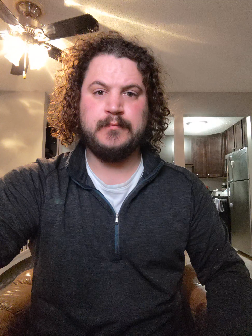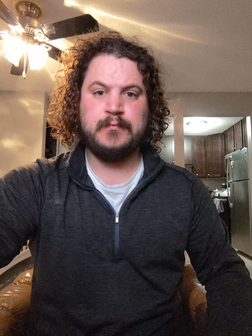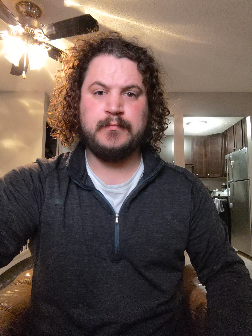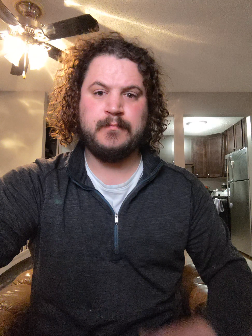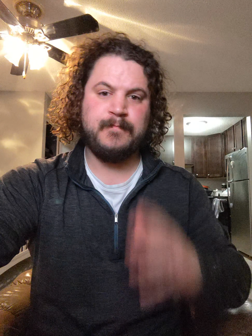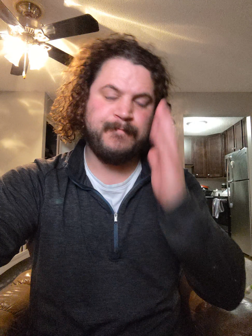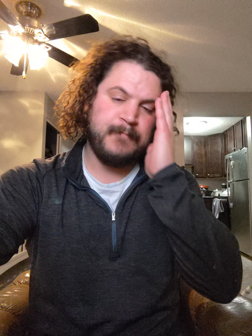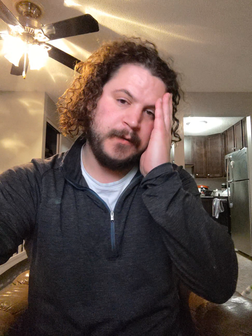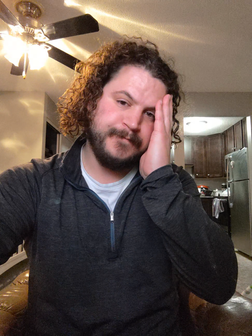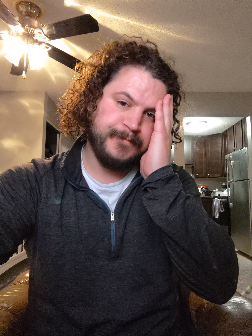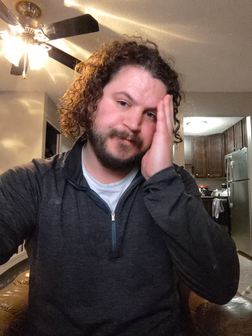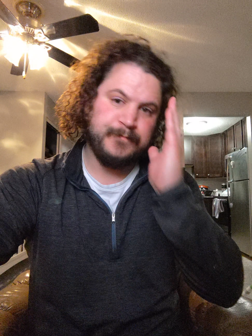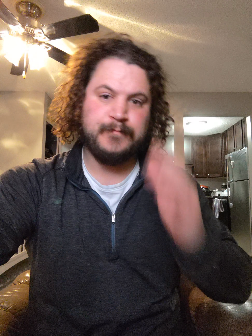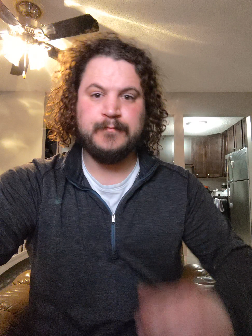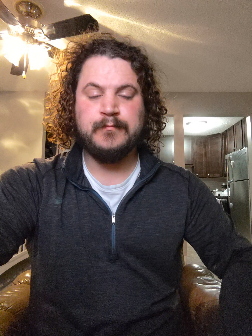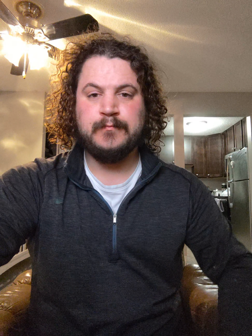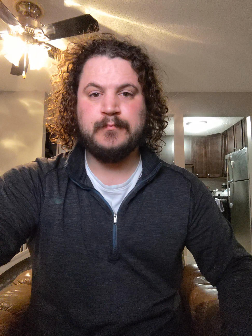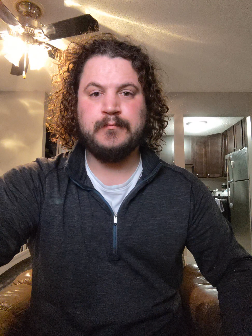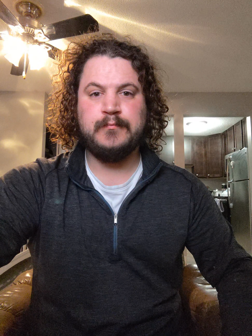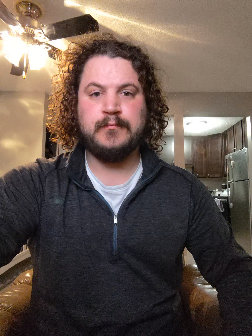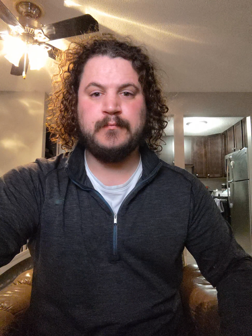bed